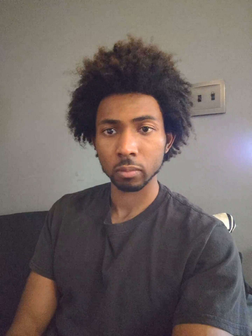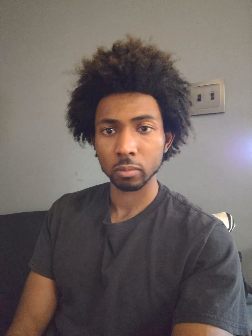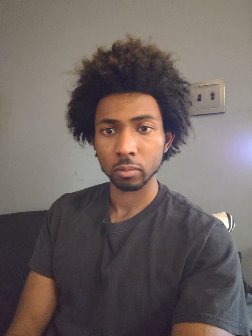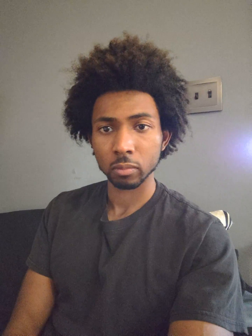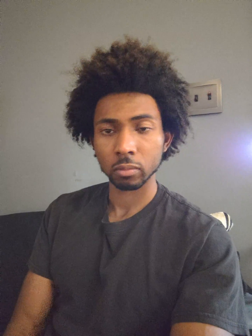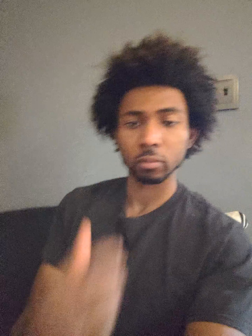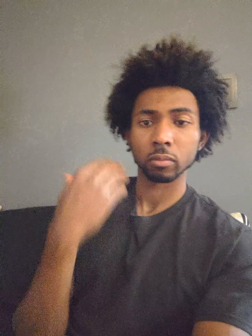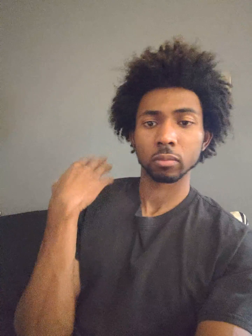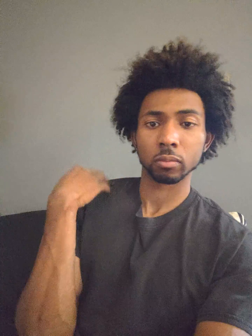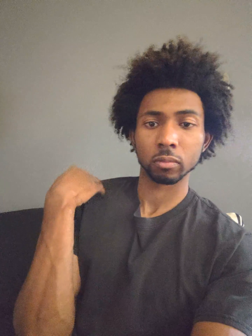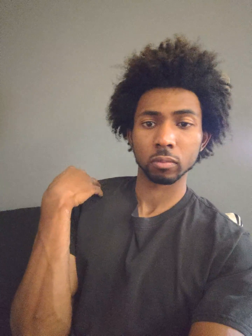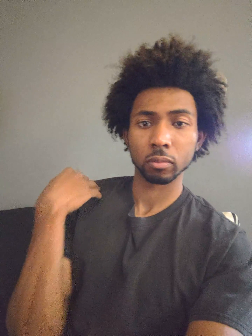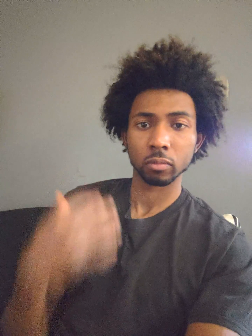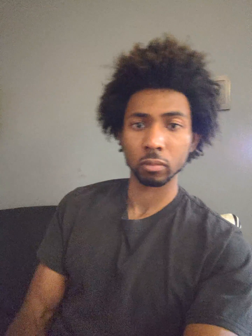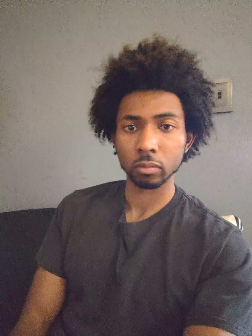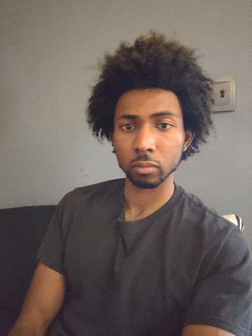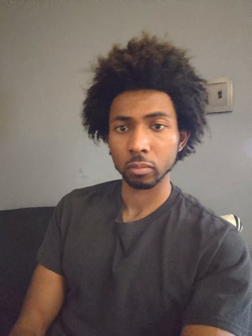shoulder